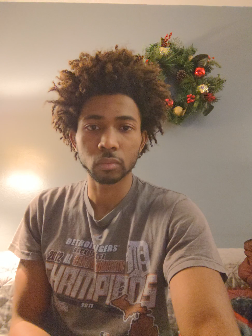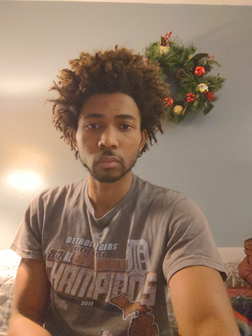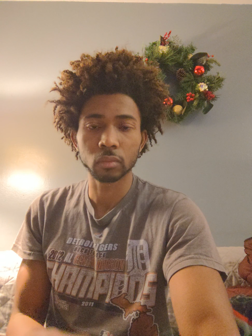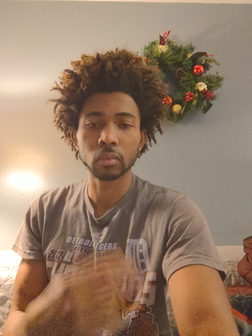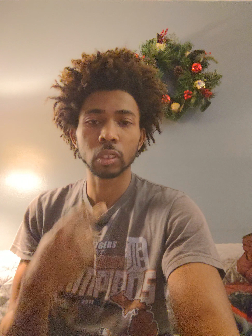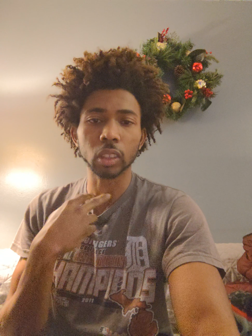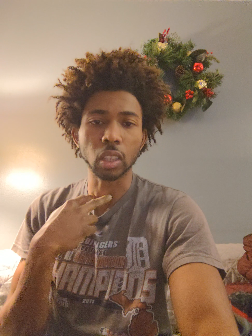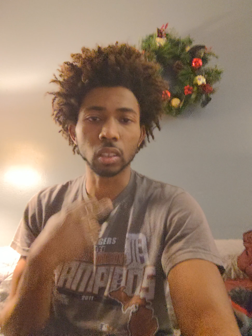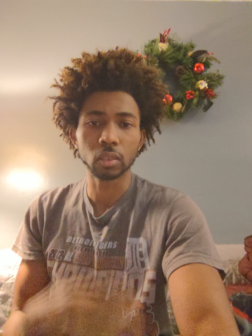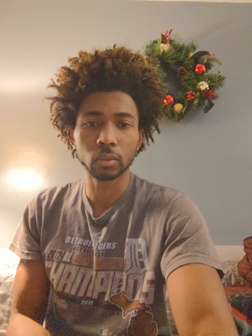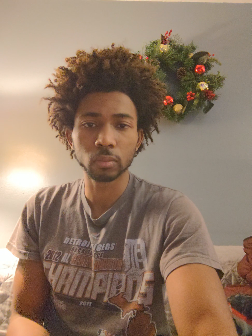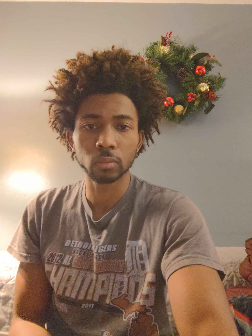stuck